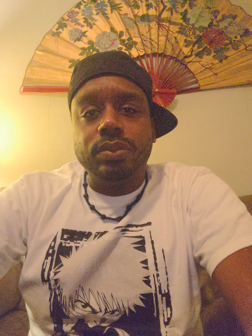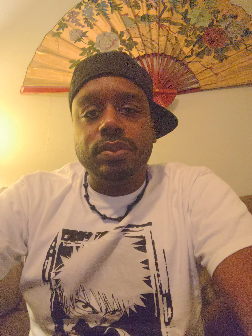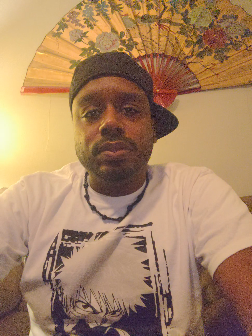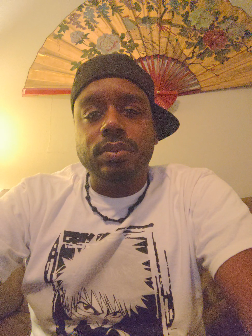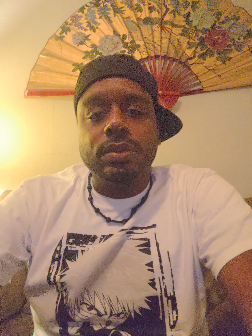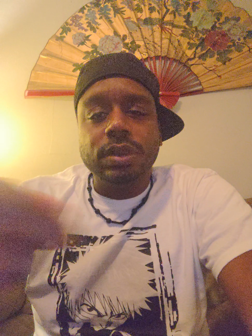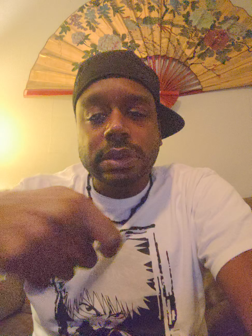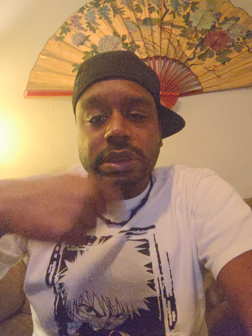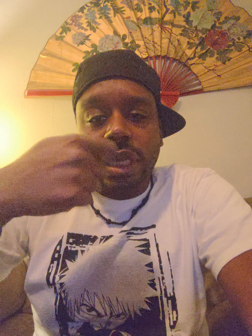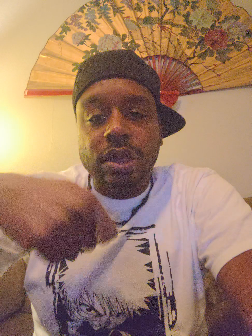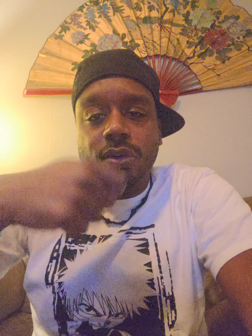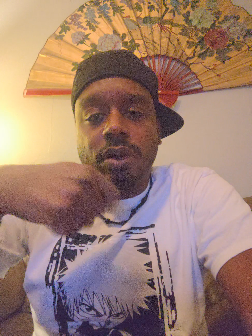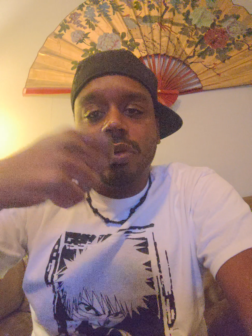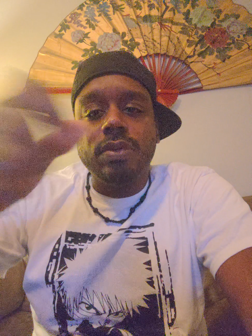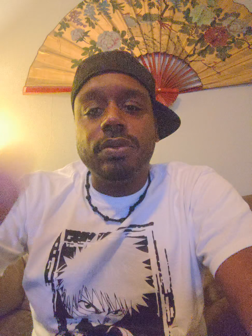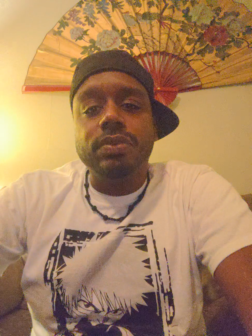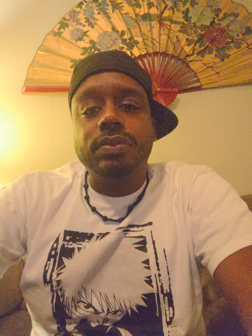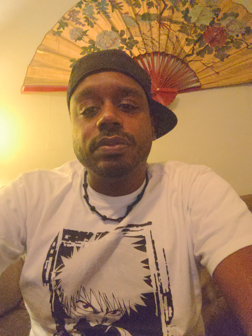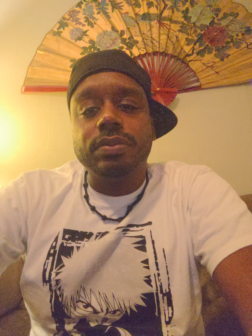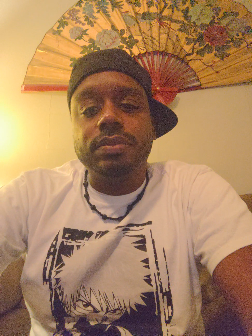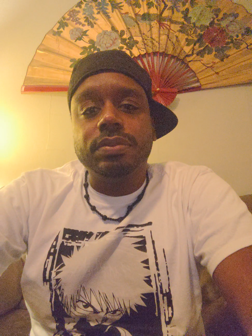cereal